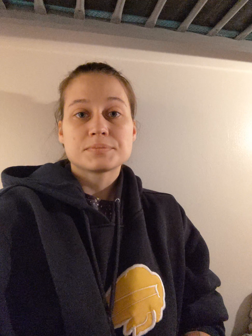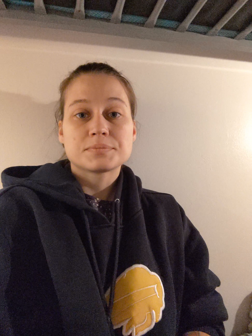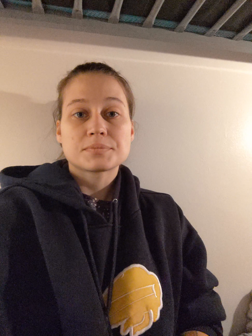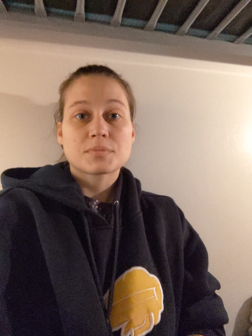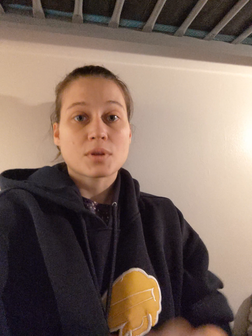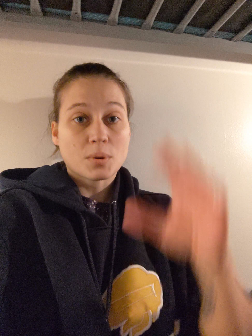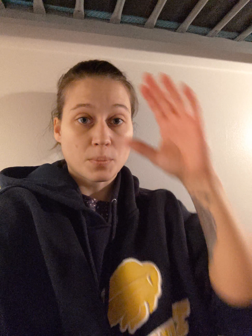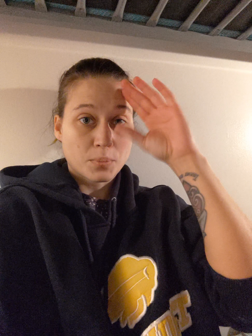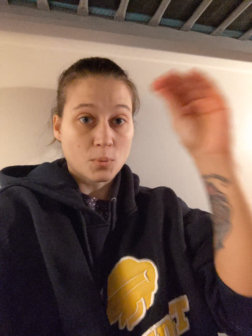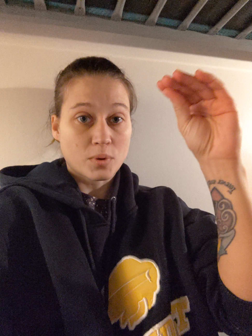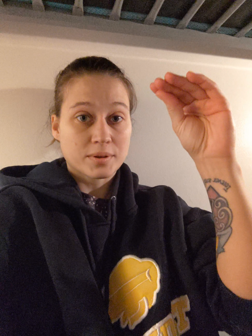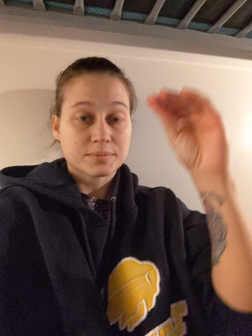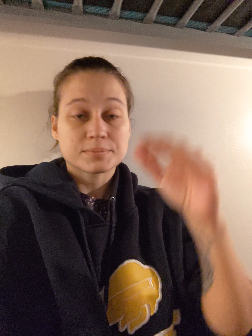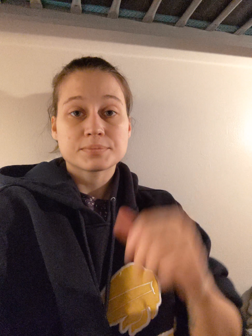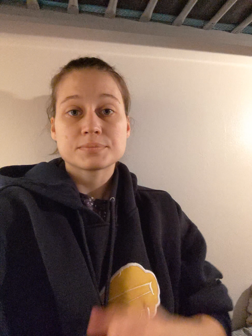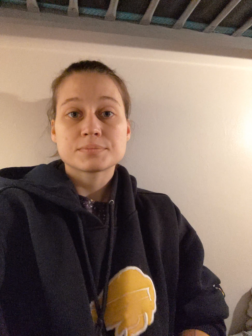boy